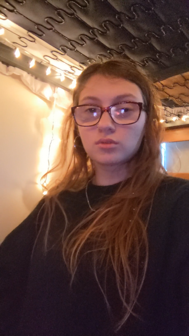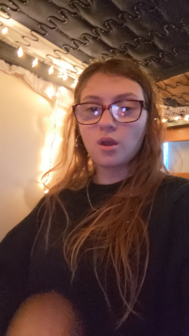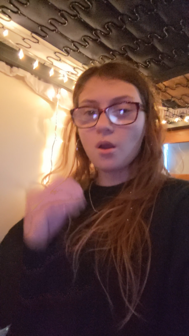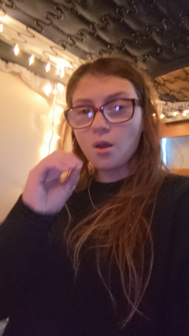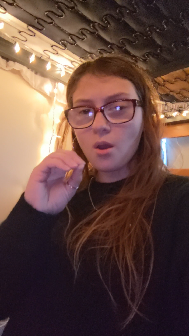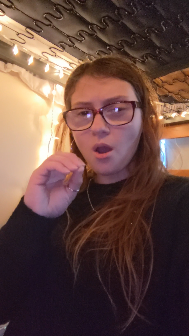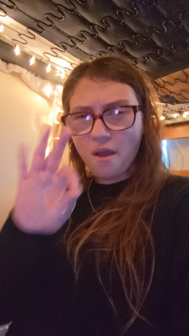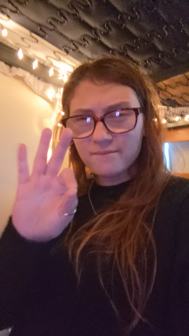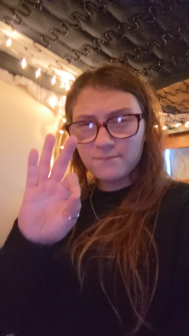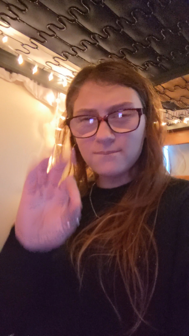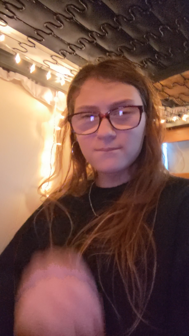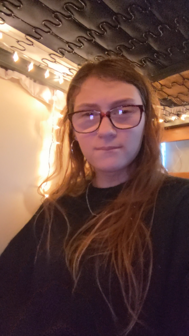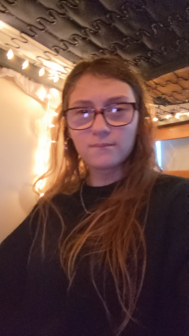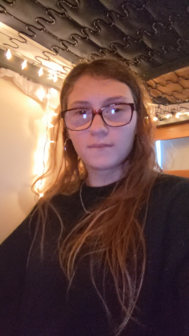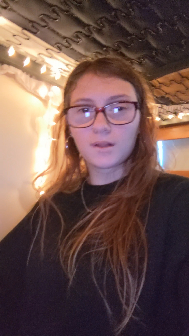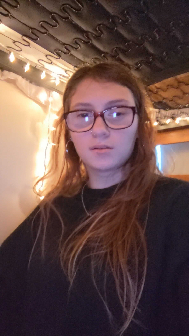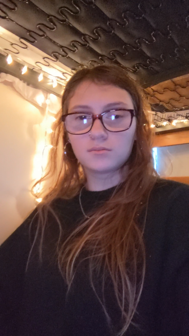of